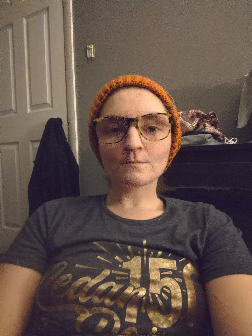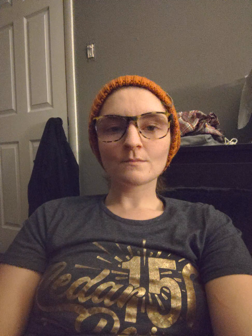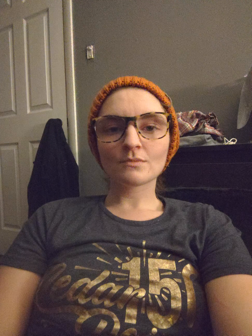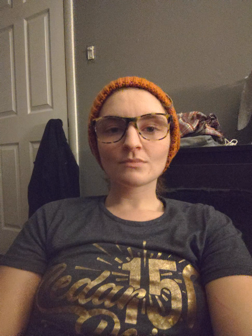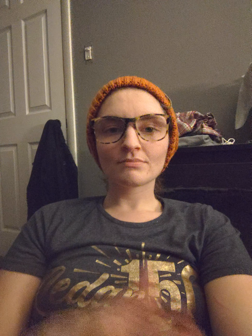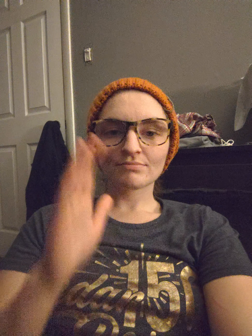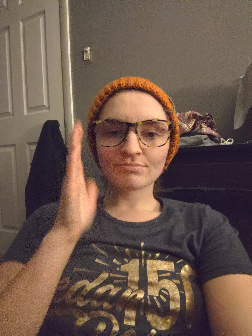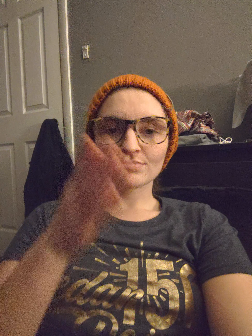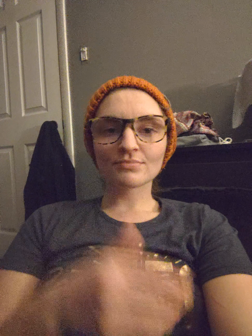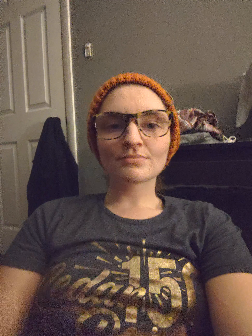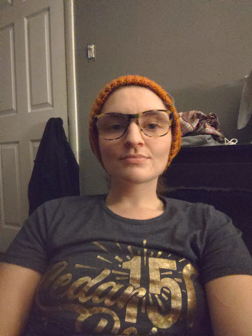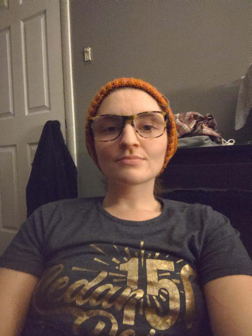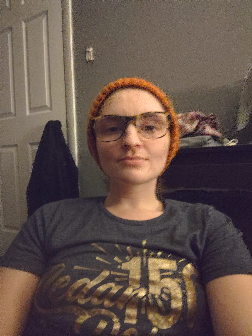will